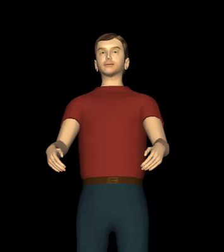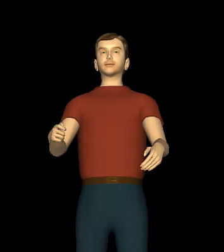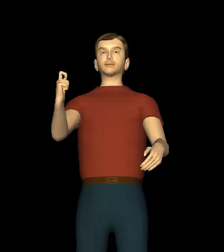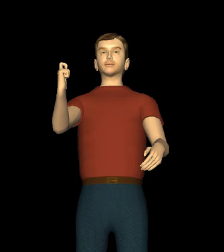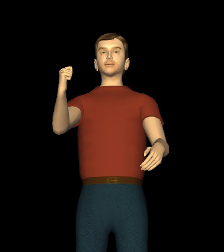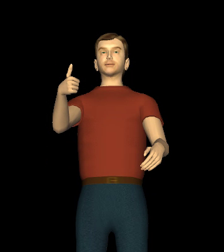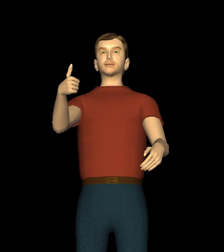تقريبا